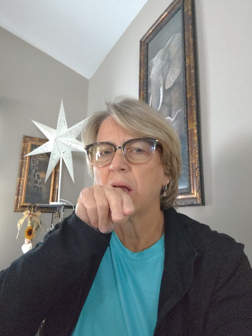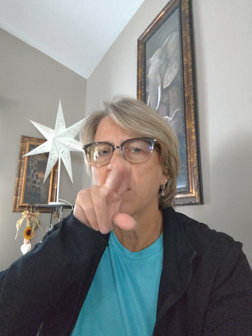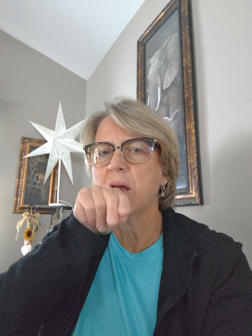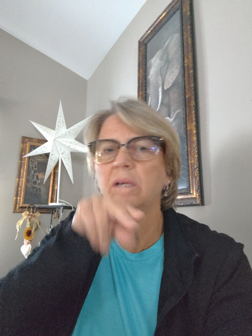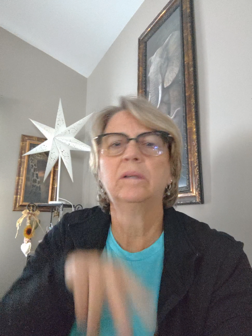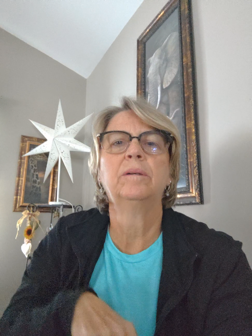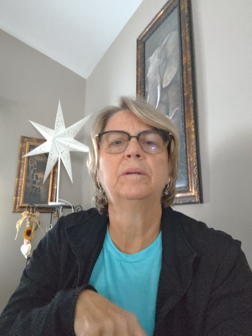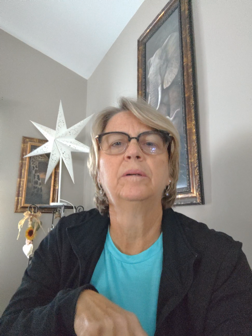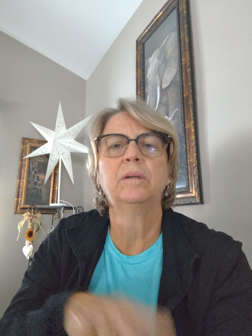duck